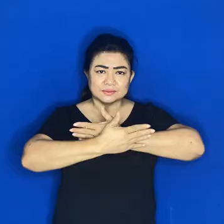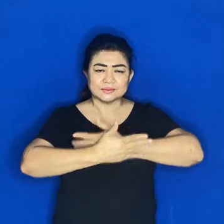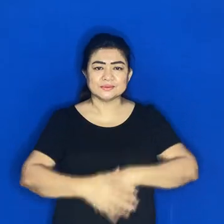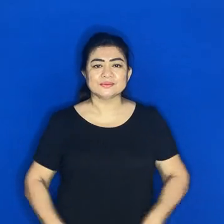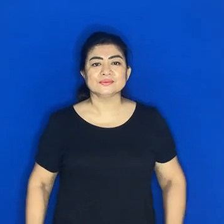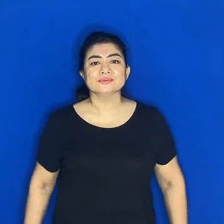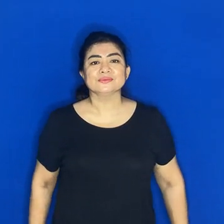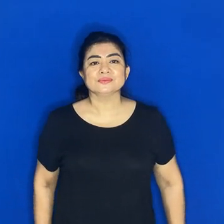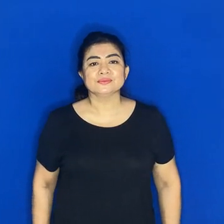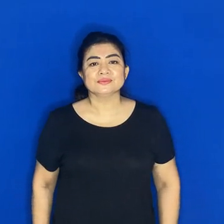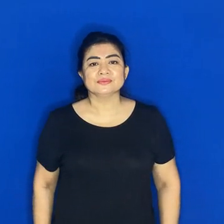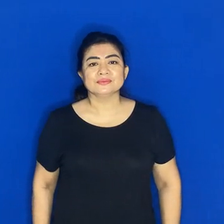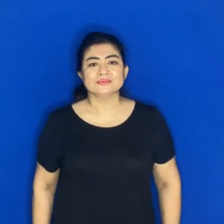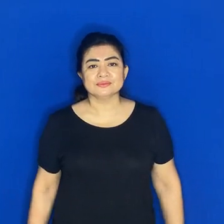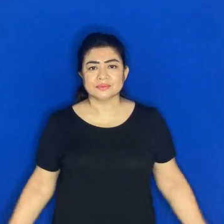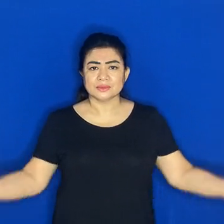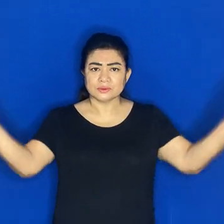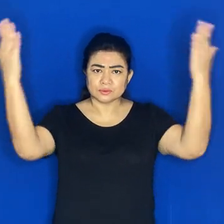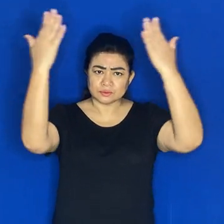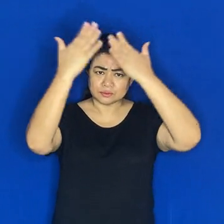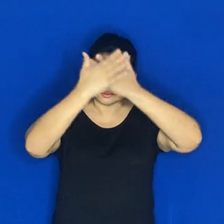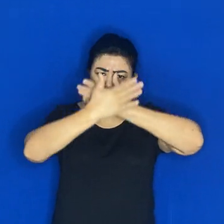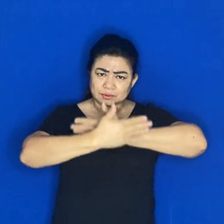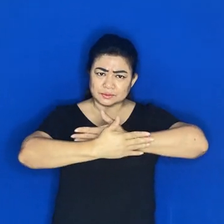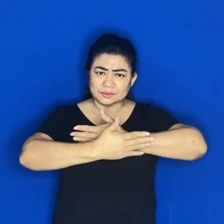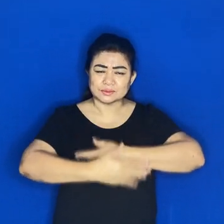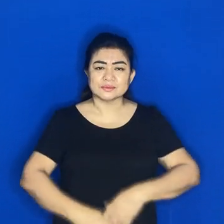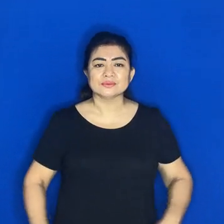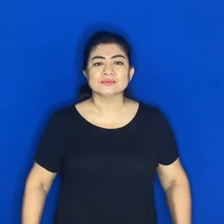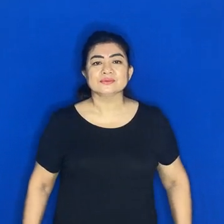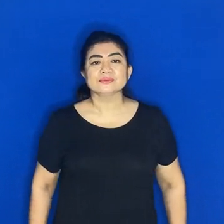dark